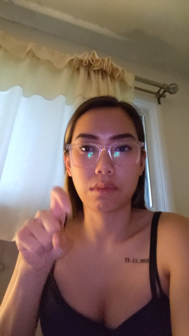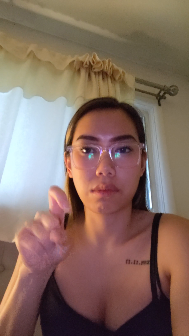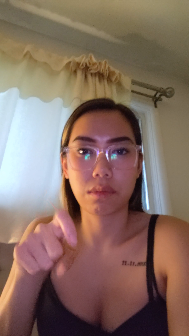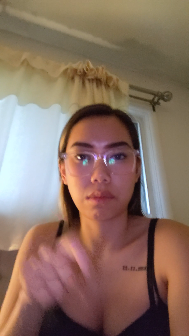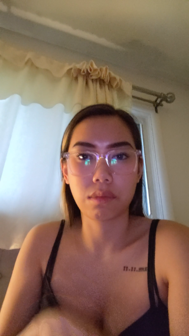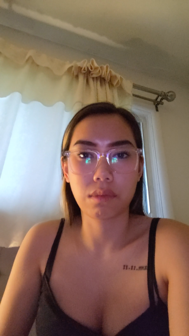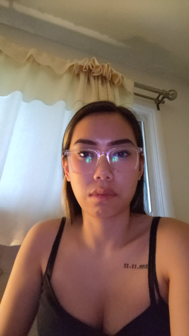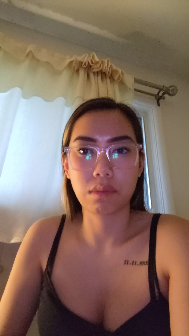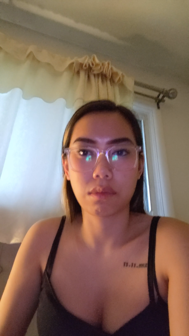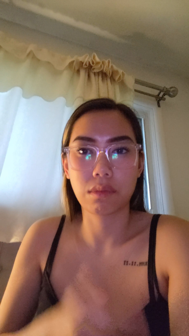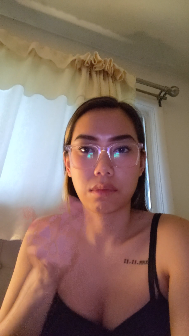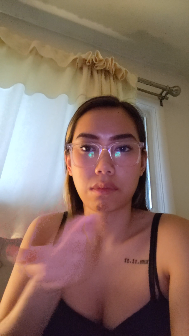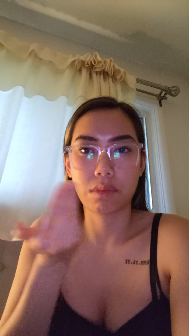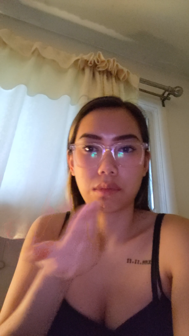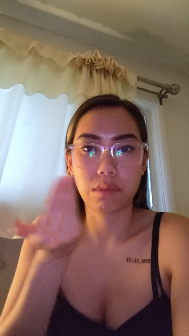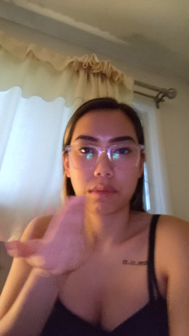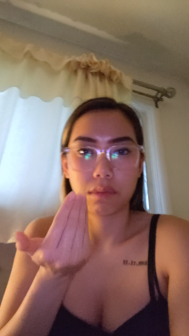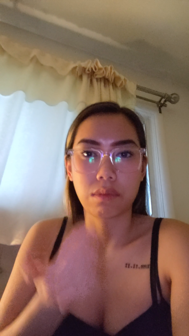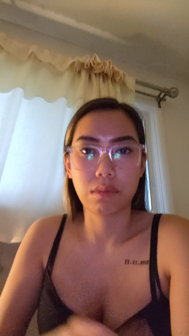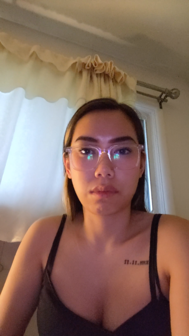new